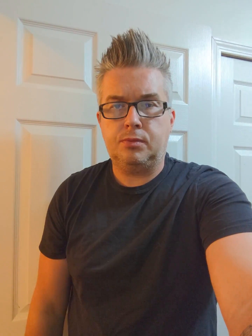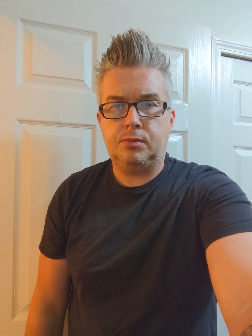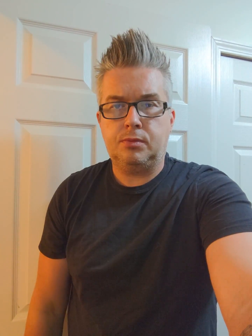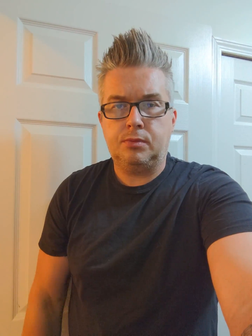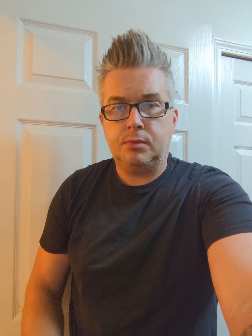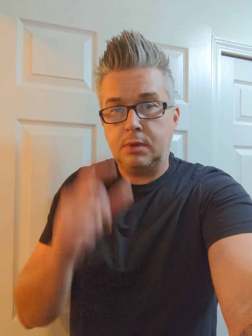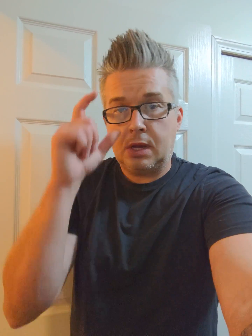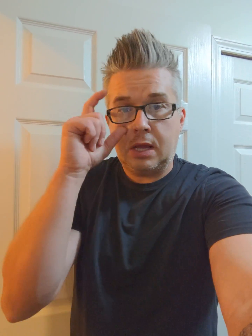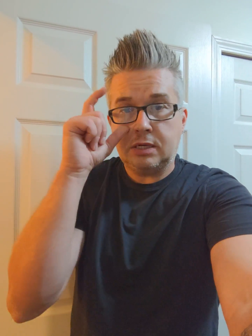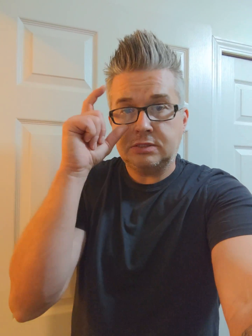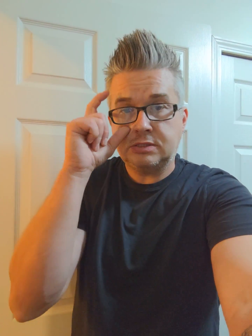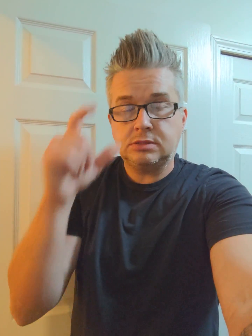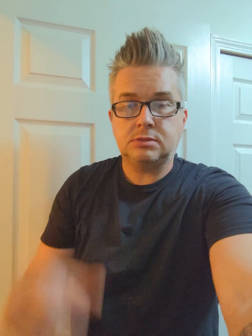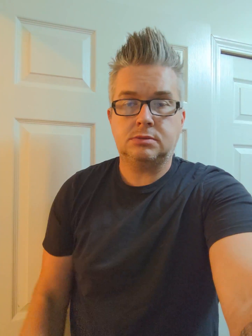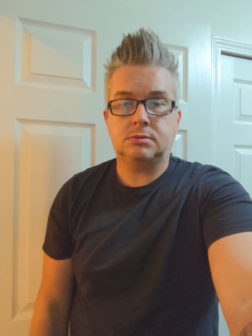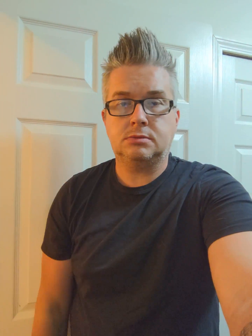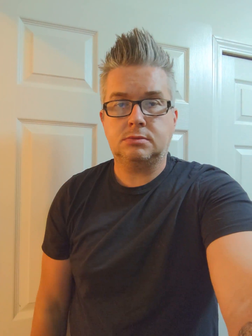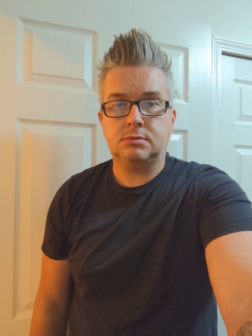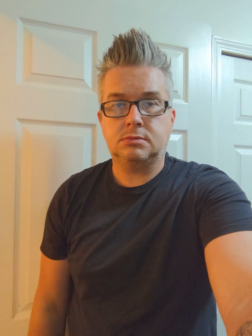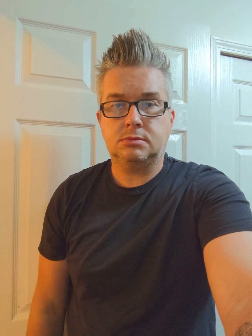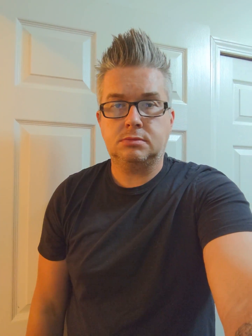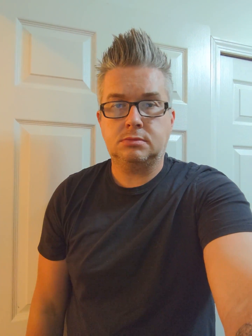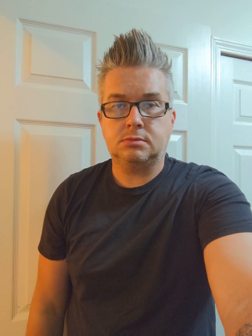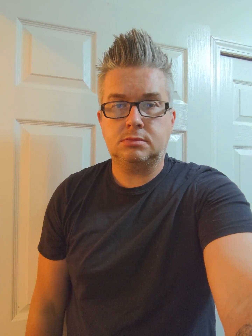glasses